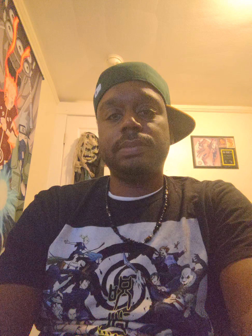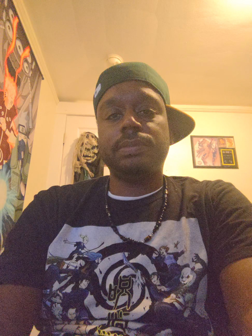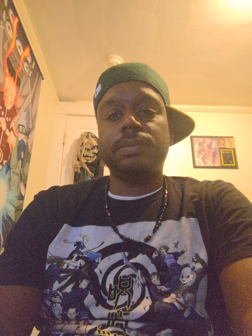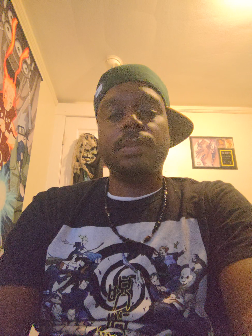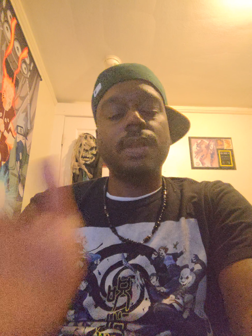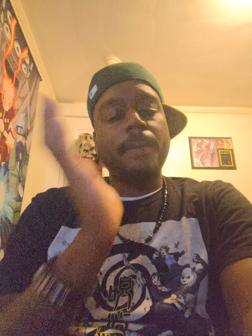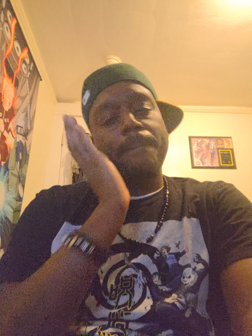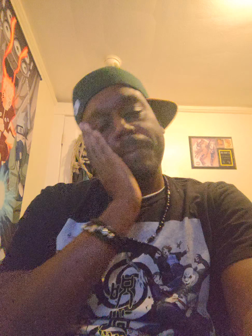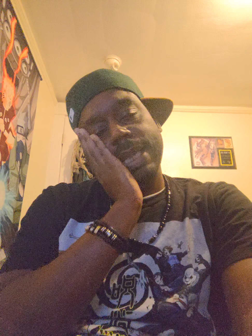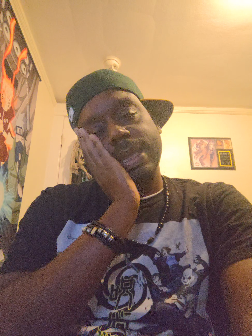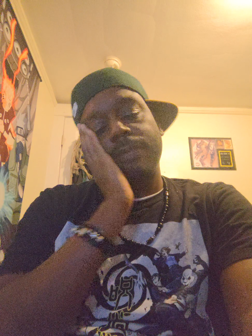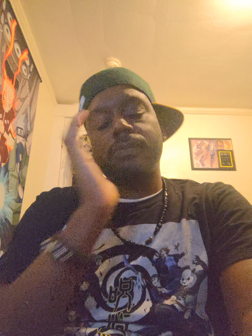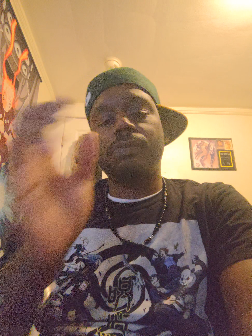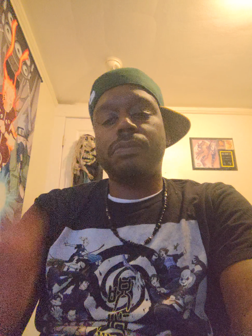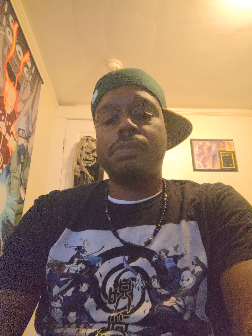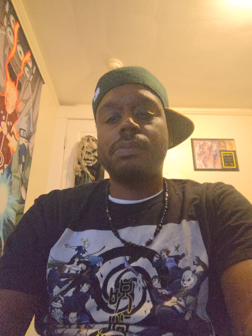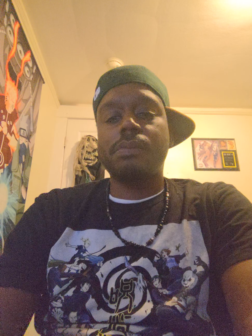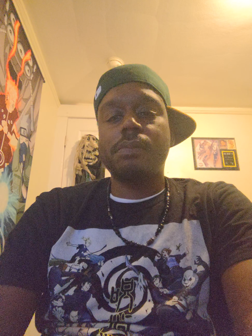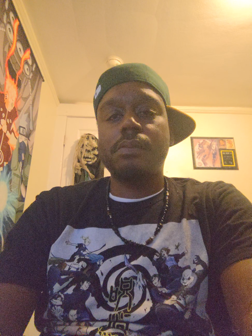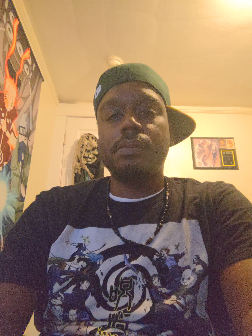bed